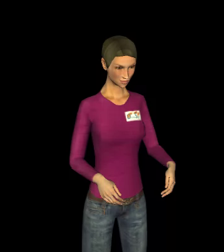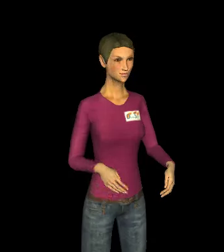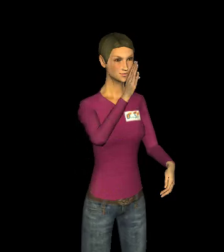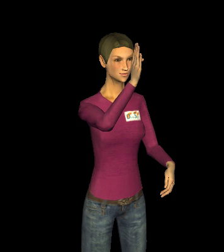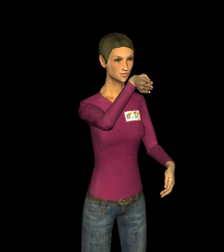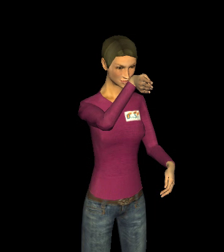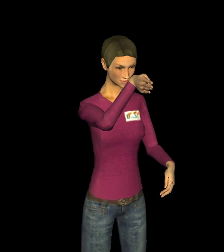اتجاه